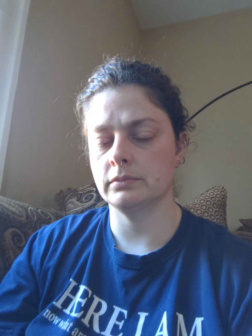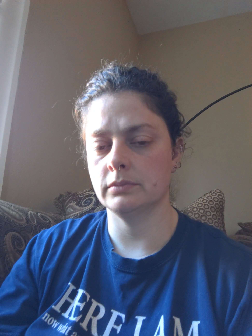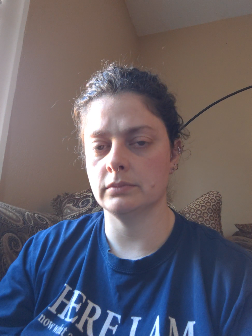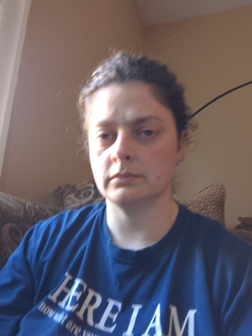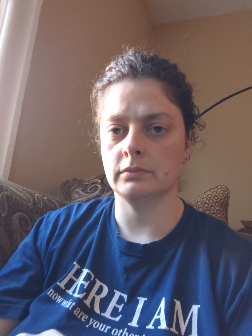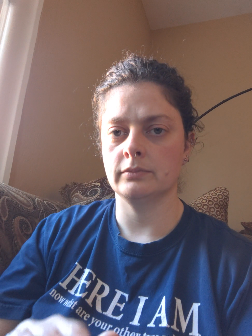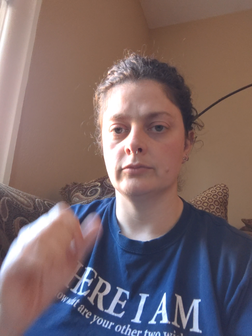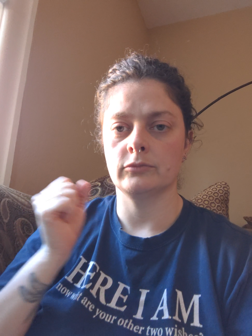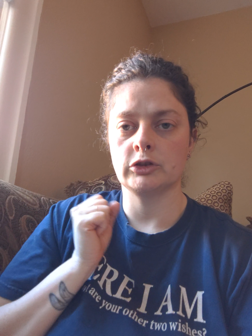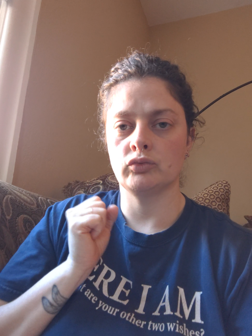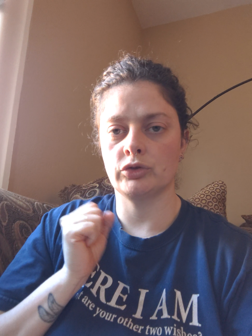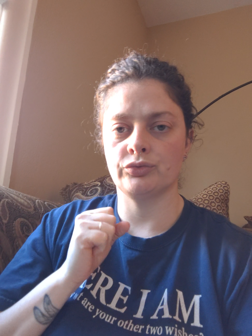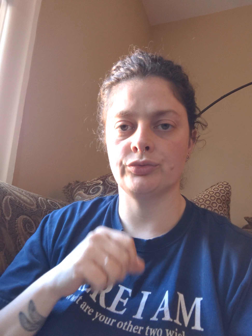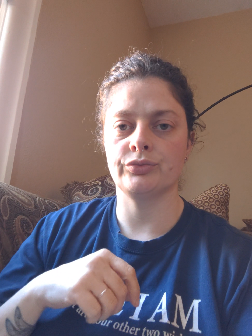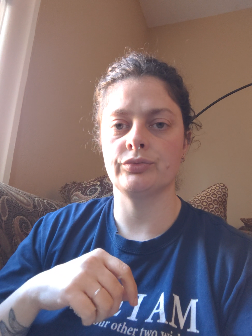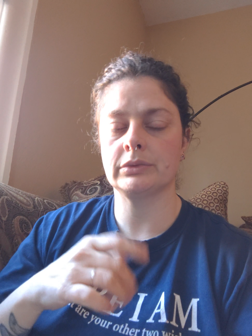refrigerator